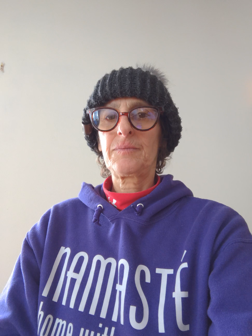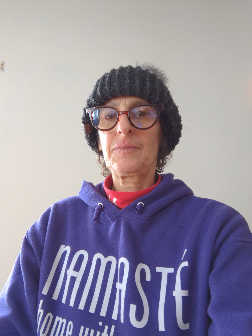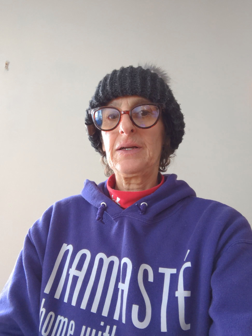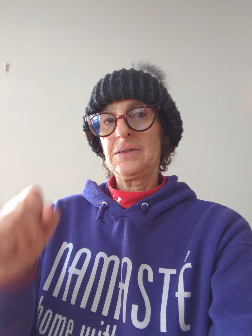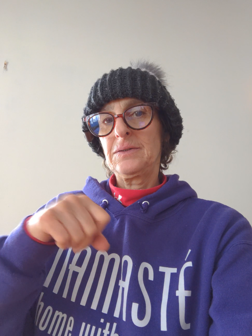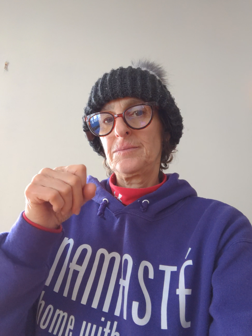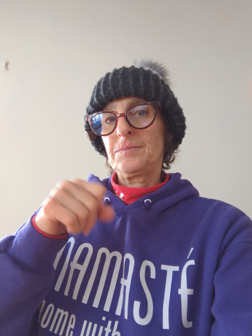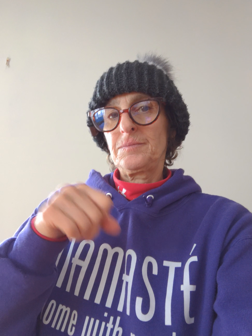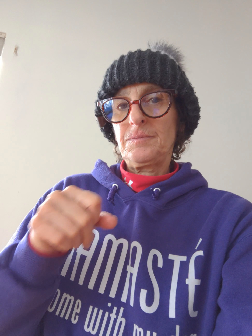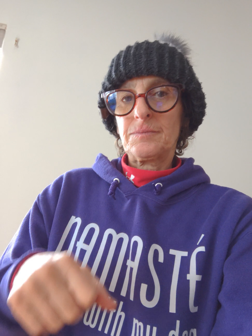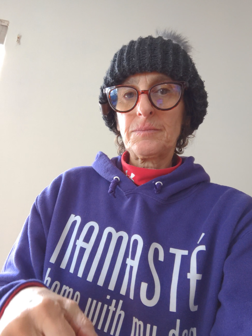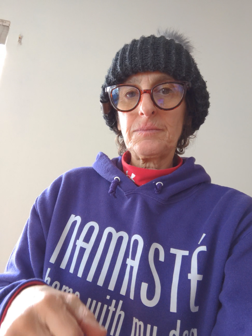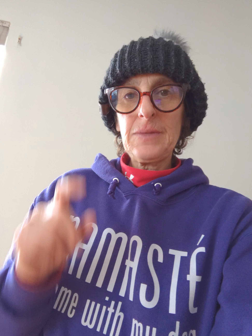yes